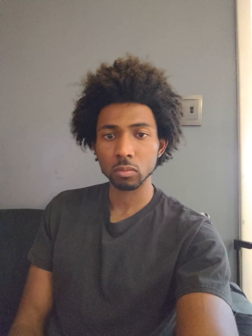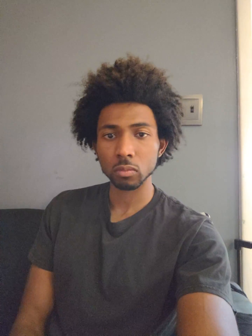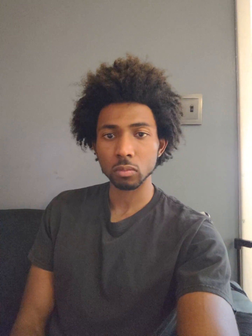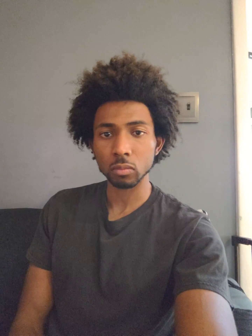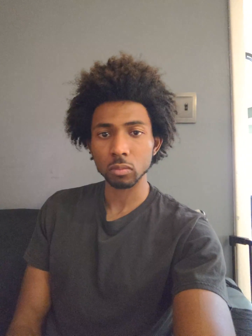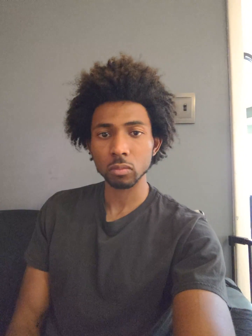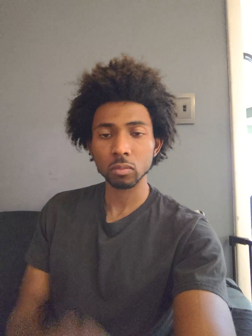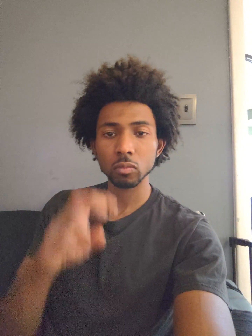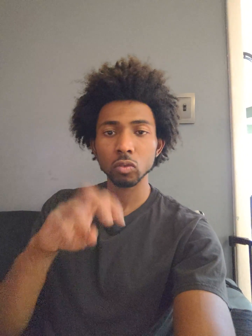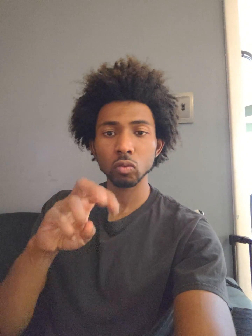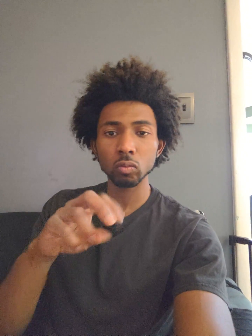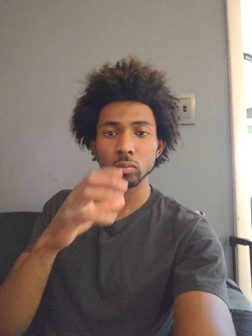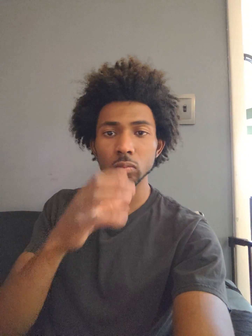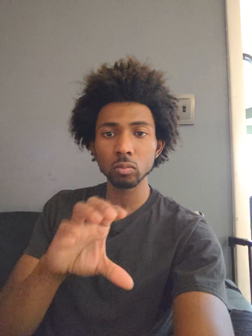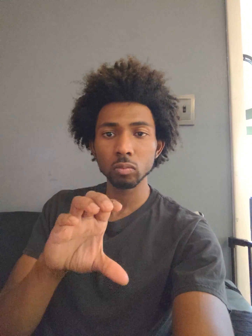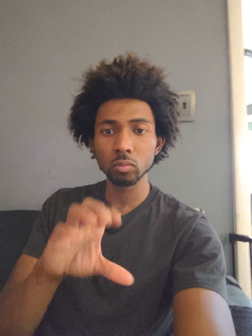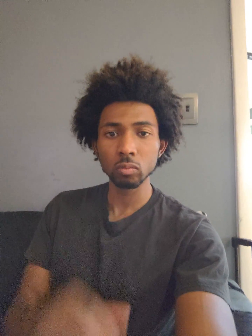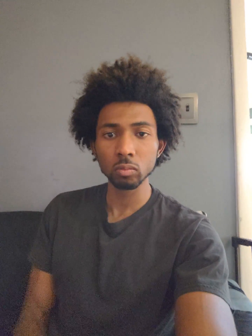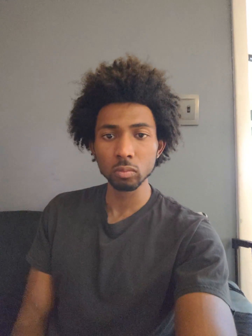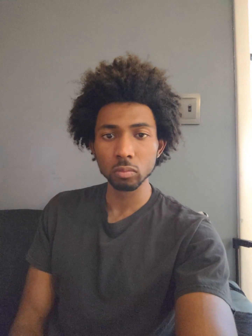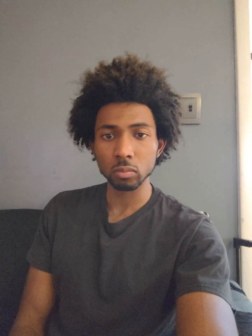potato chip